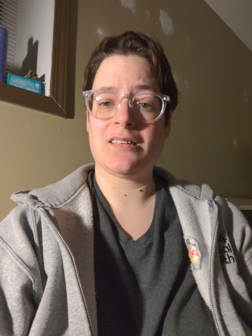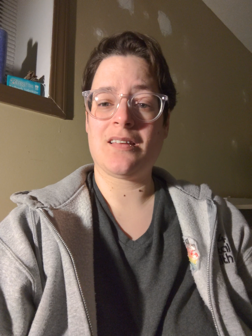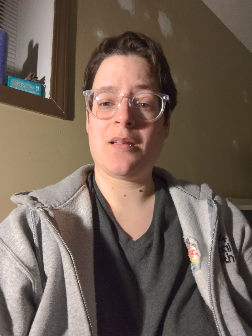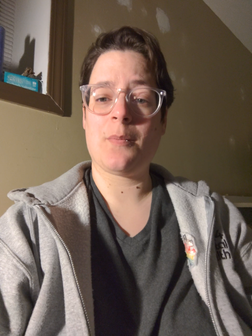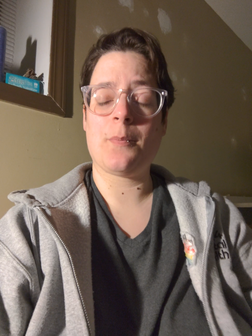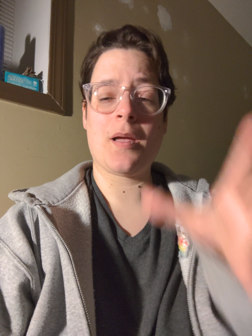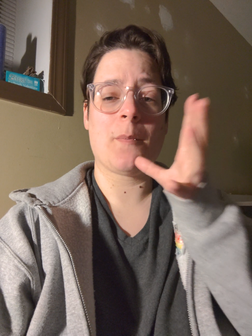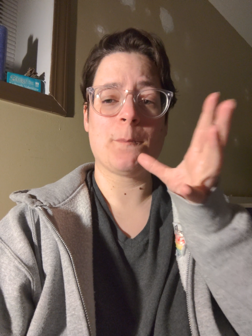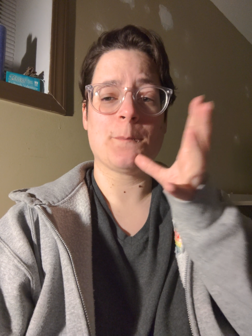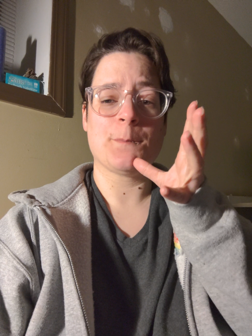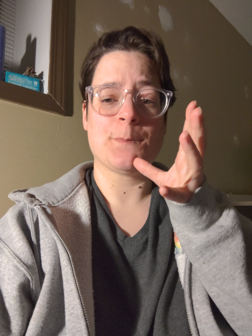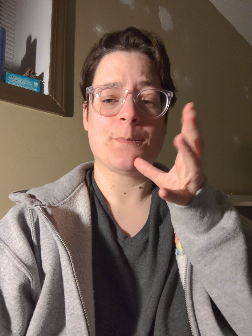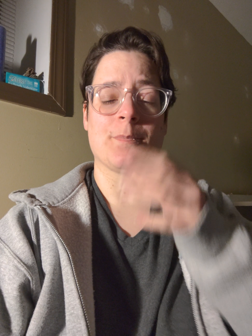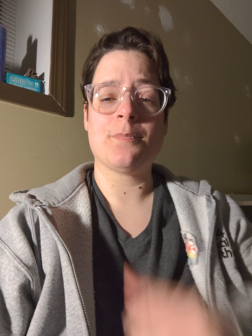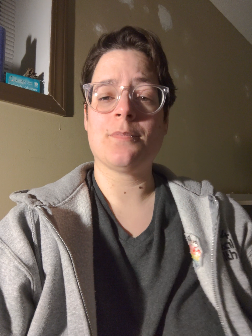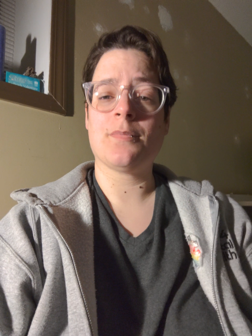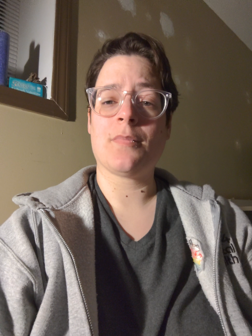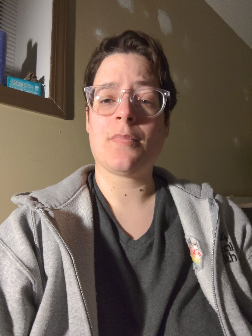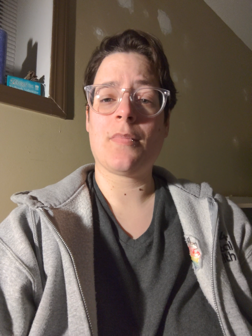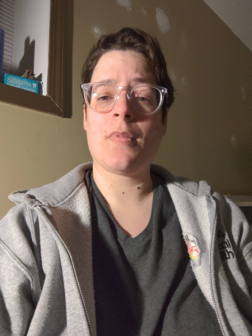mom